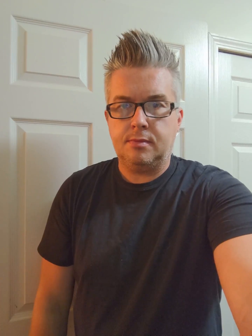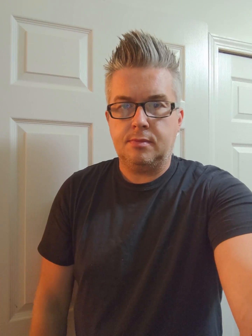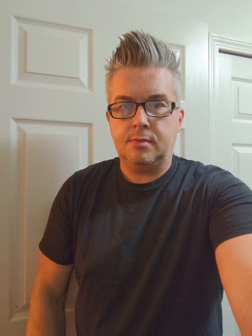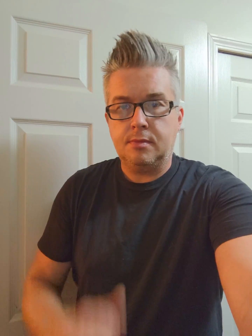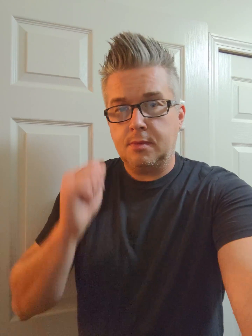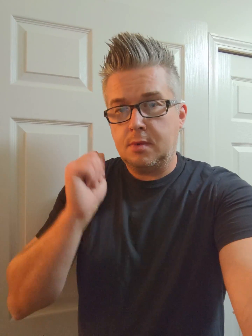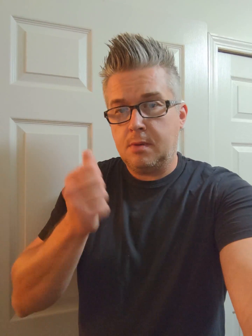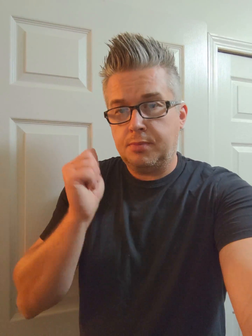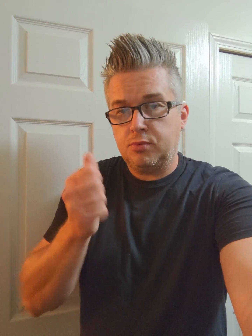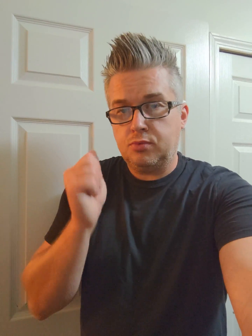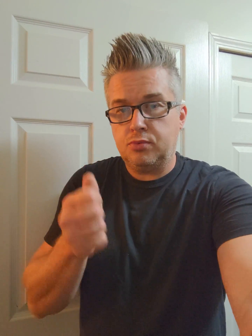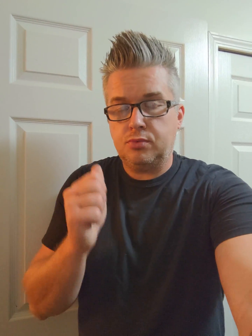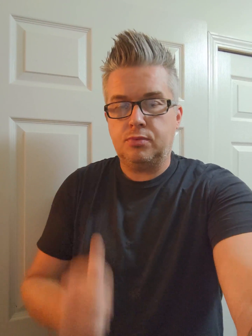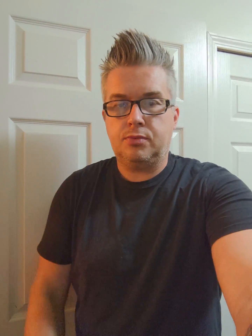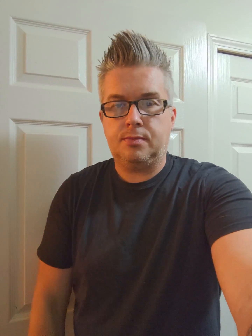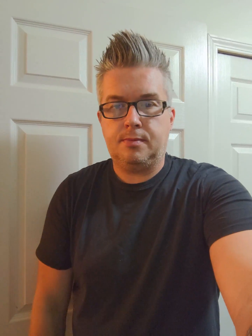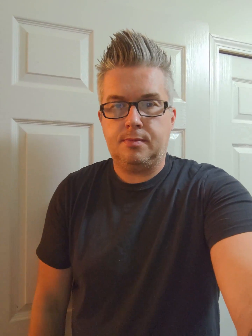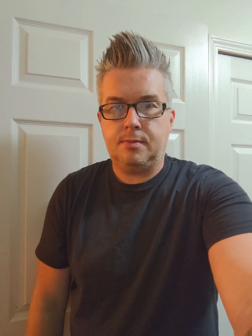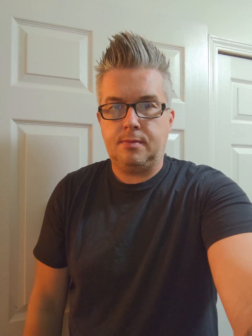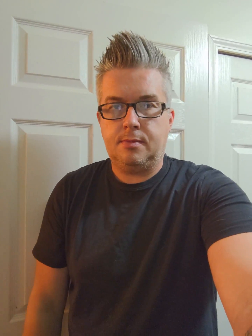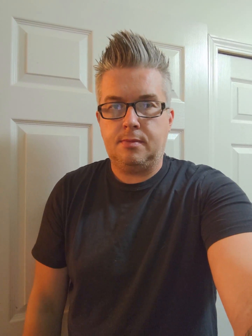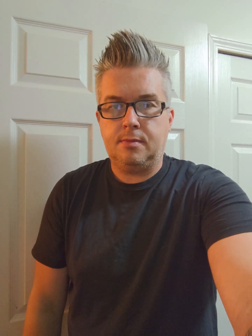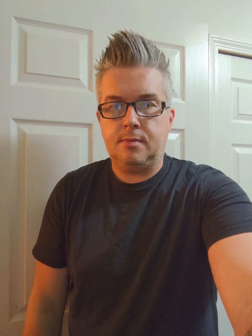hammer